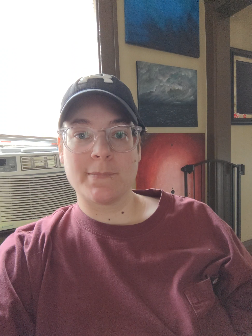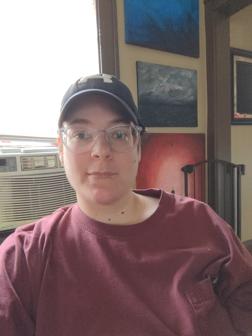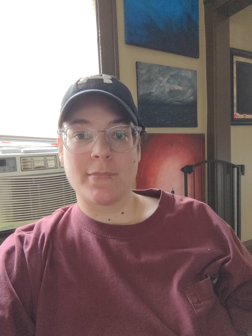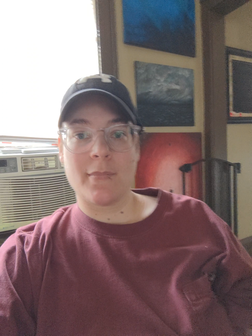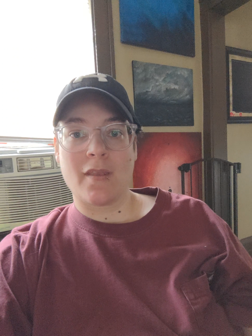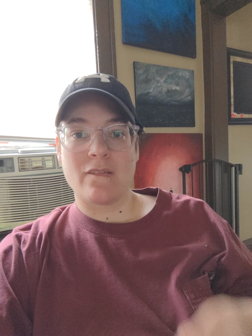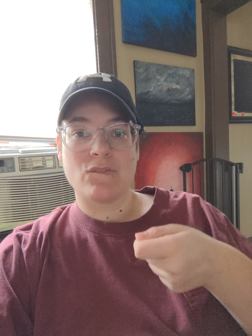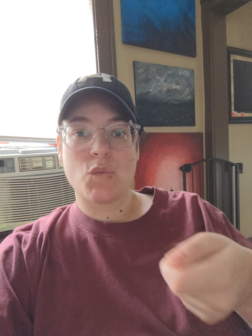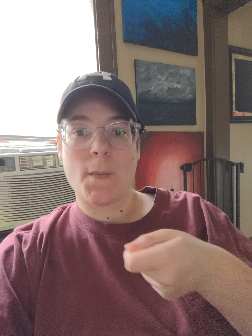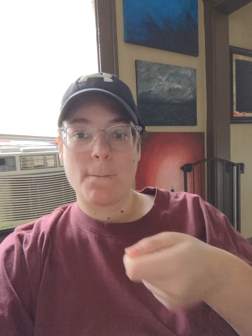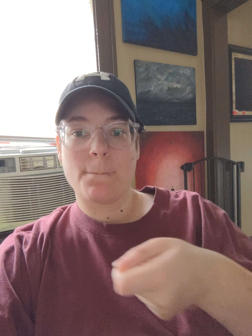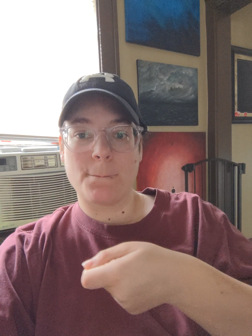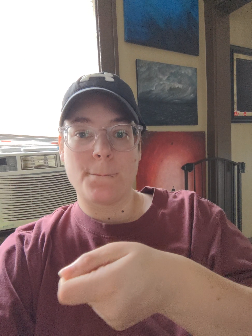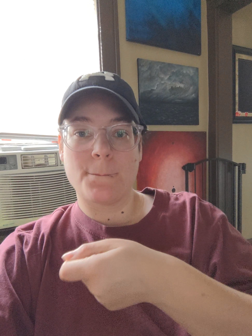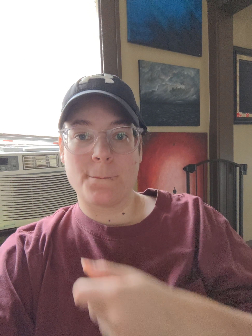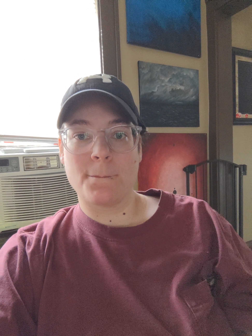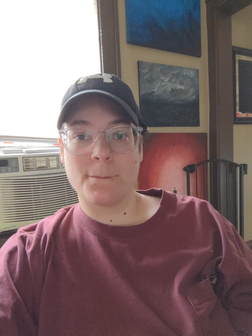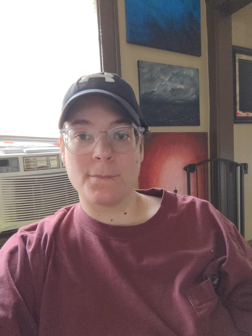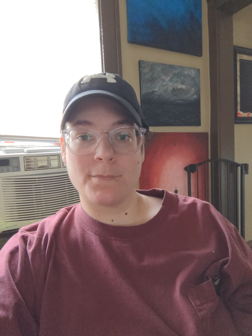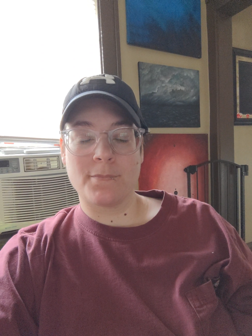vacuum